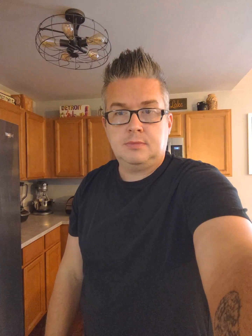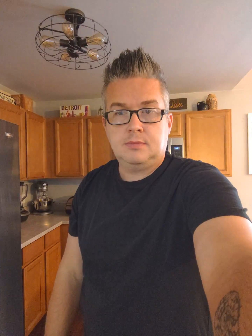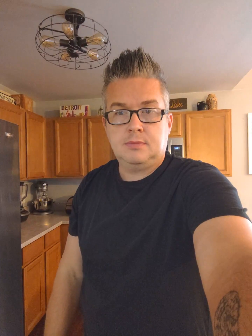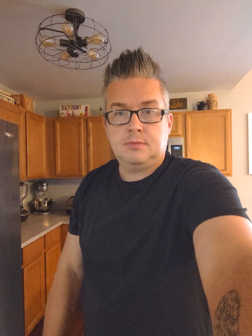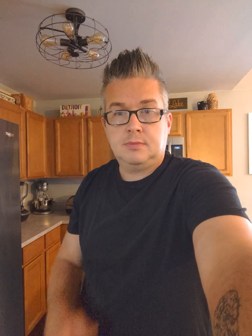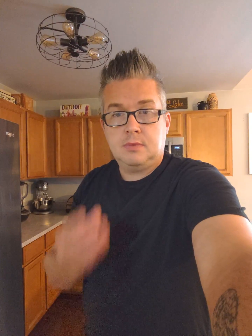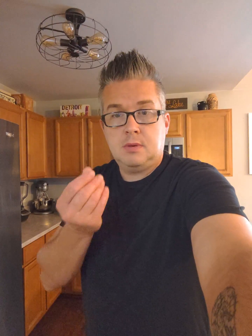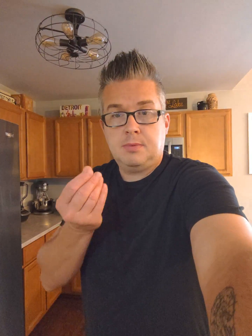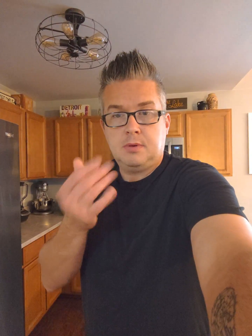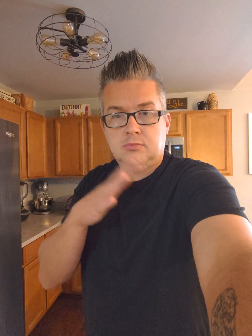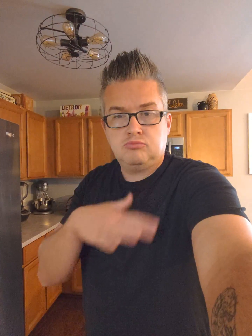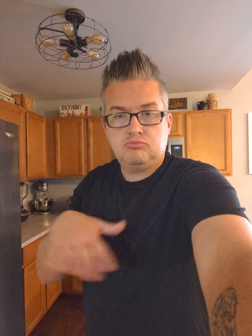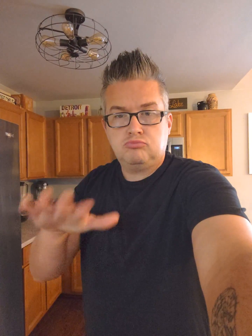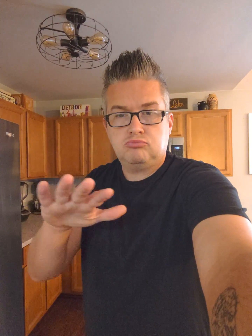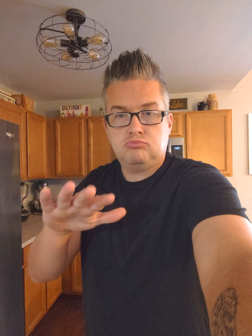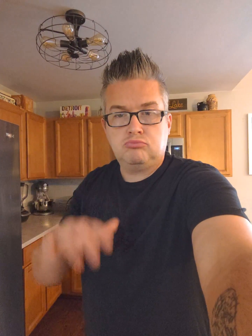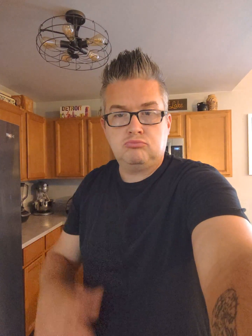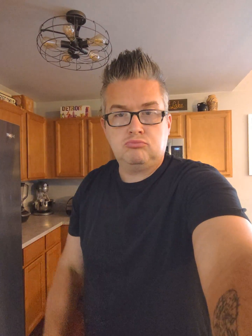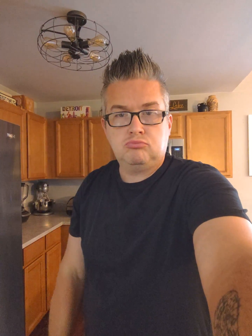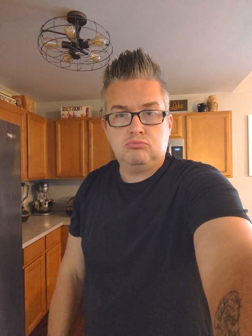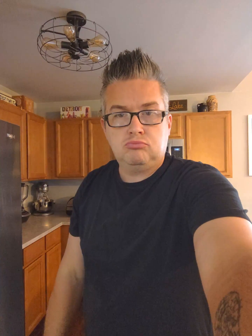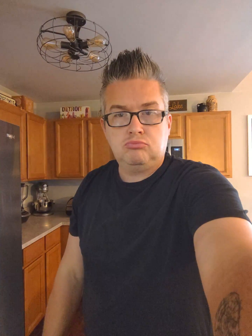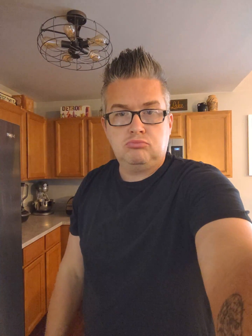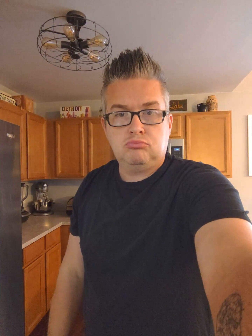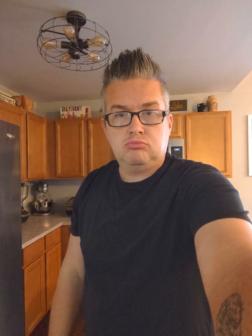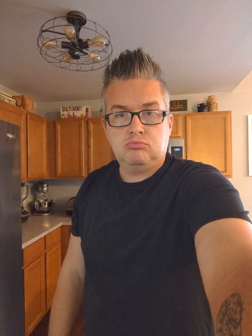garden